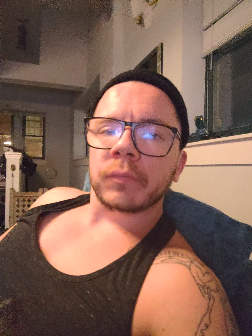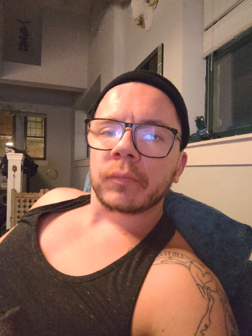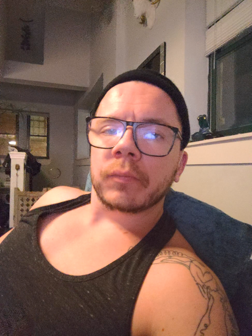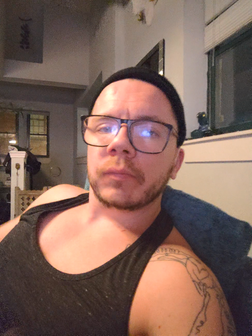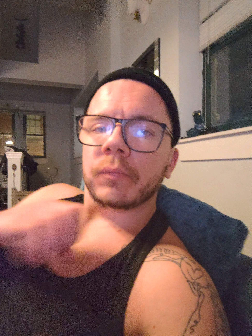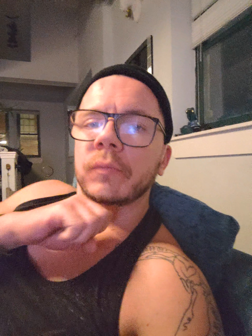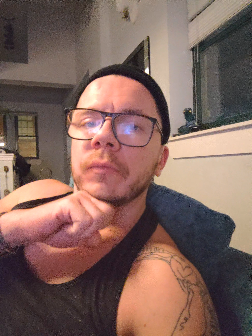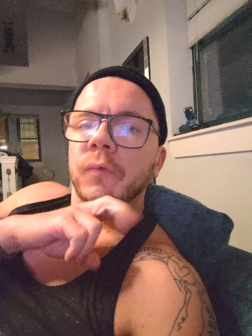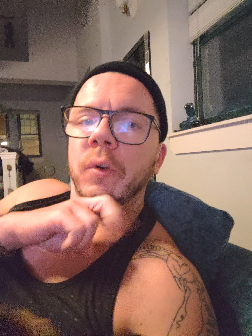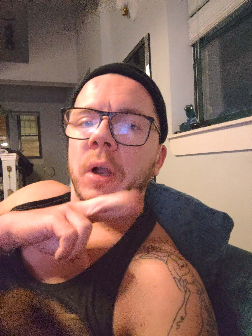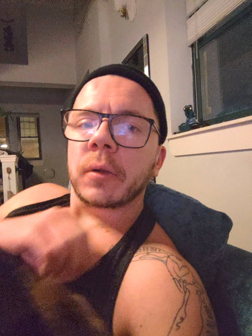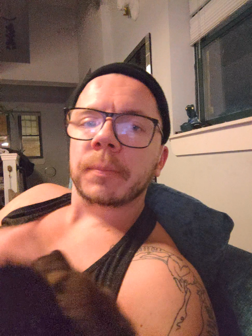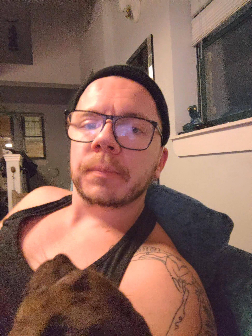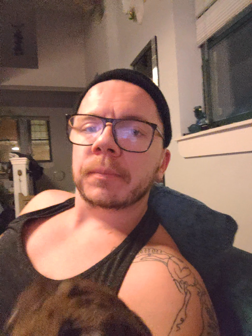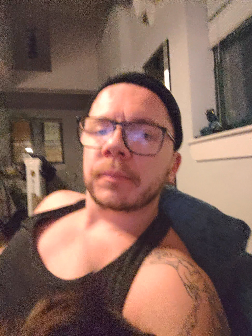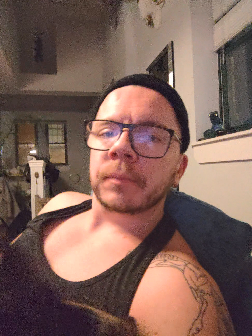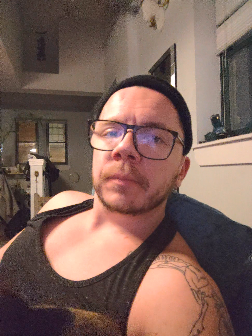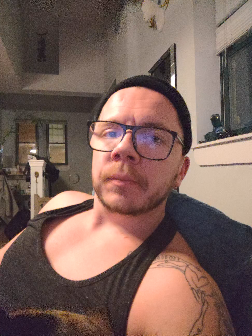frog